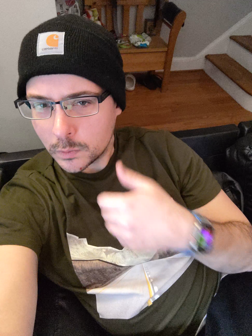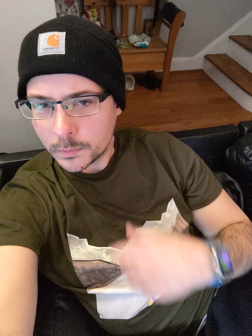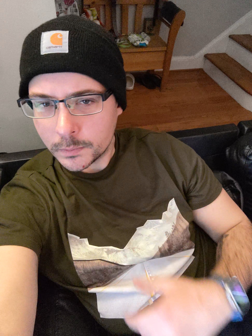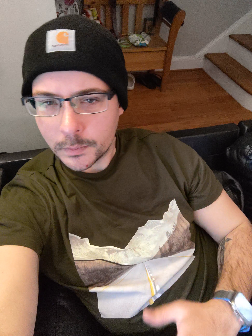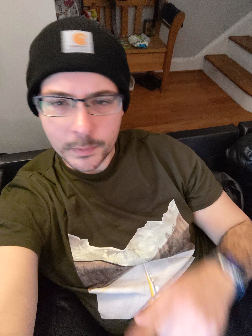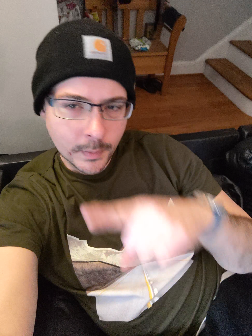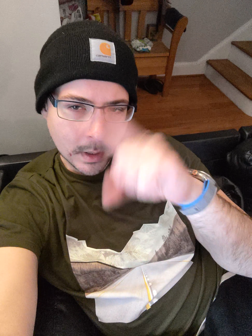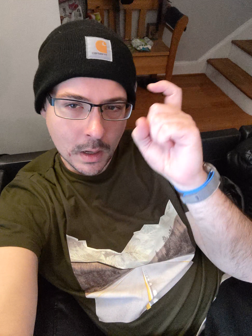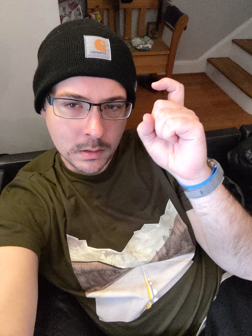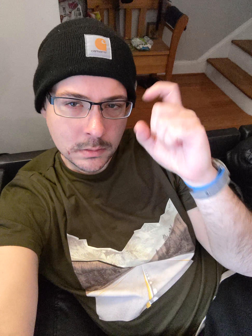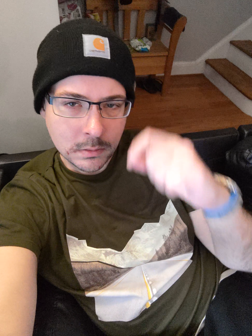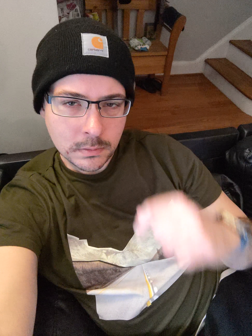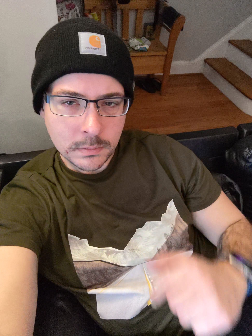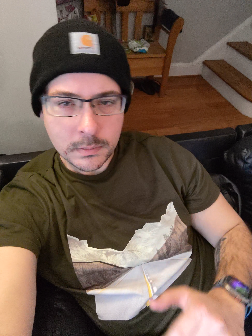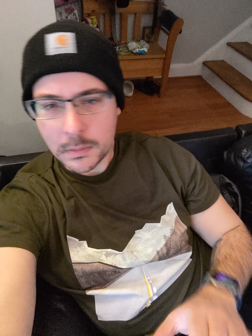because